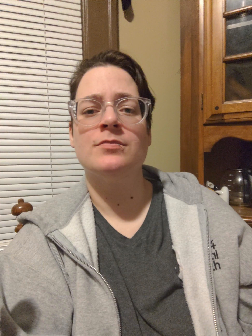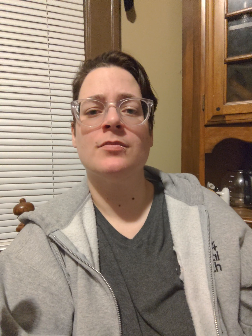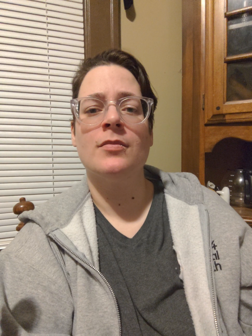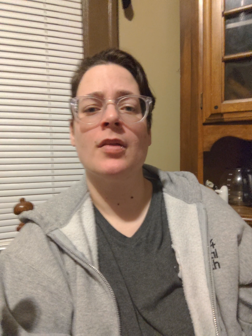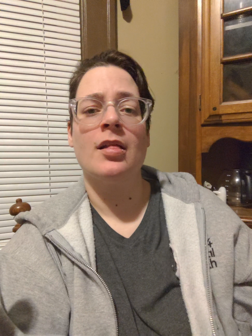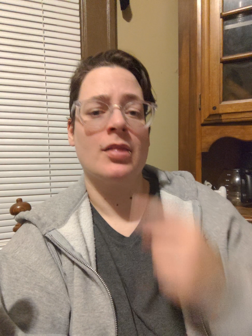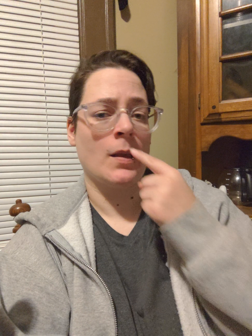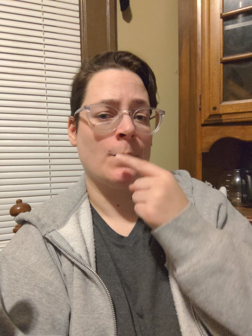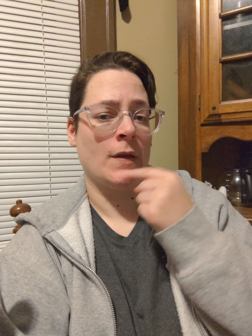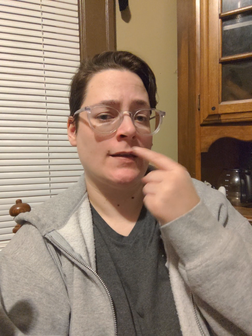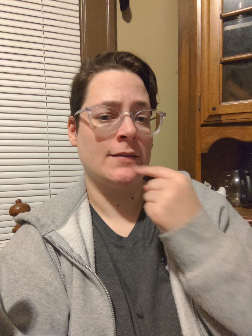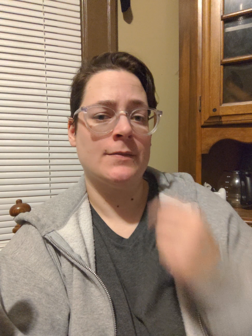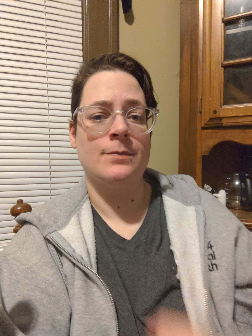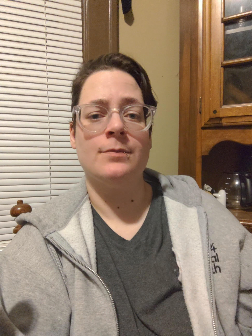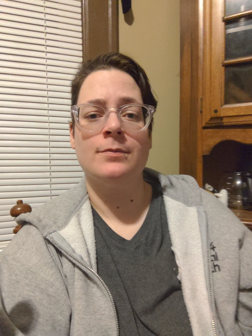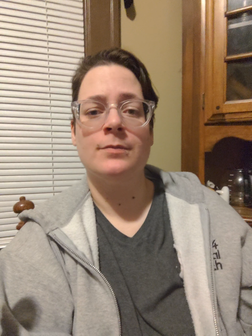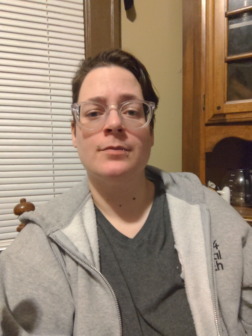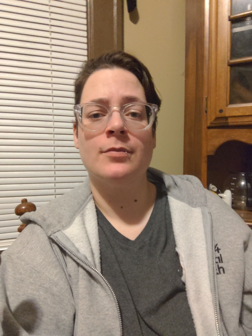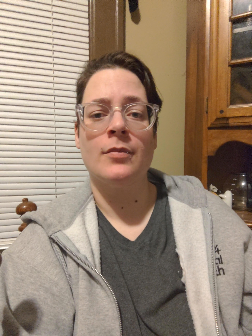lips